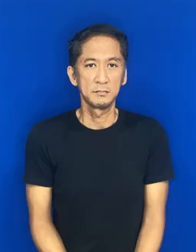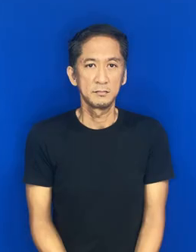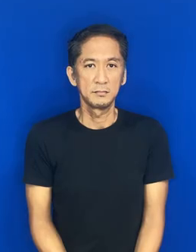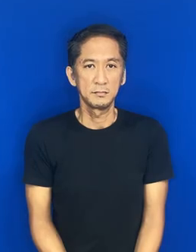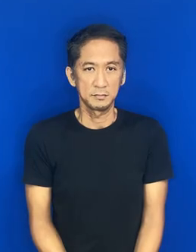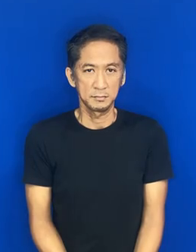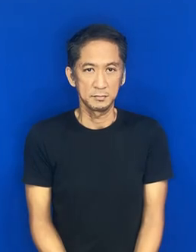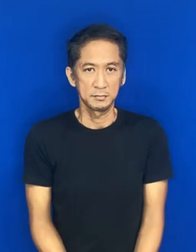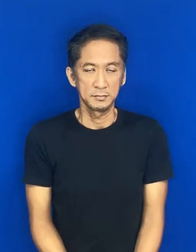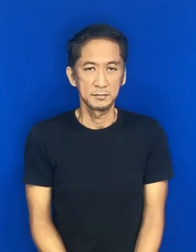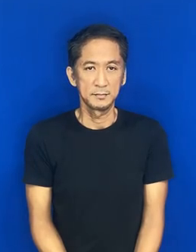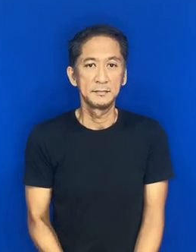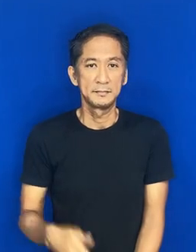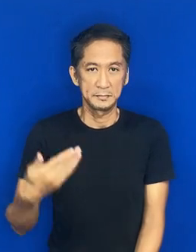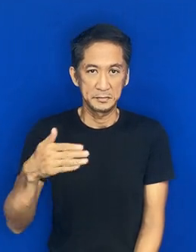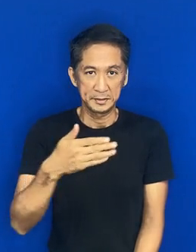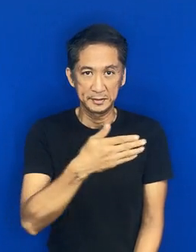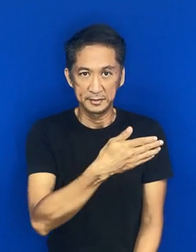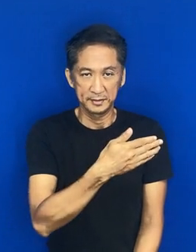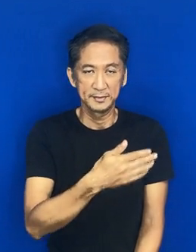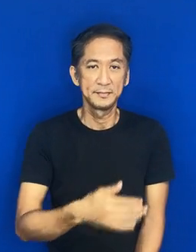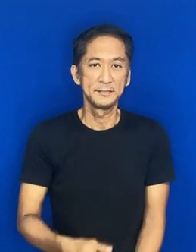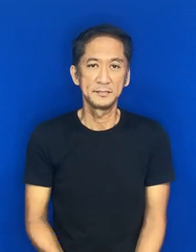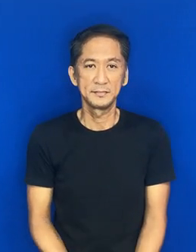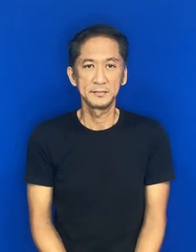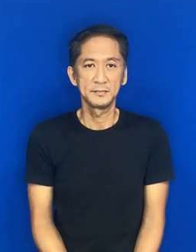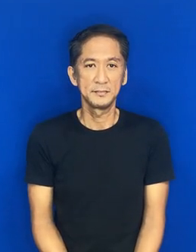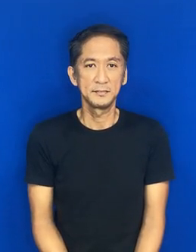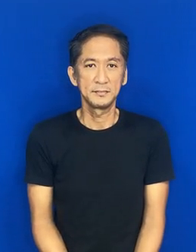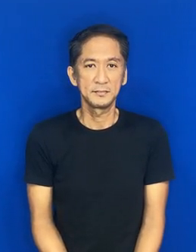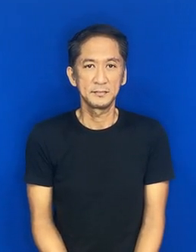fish